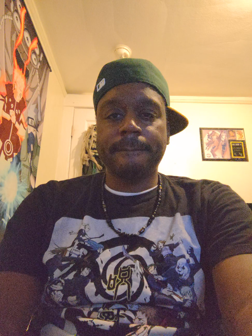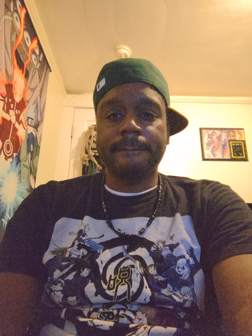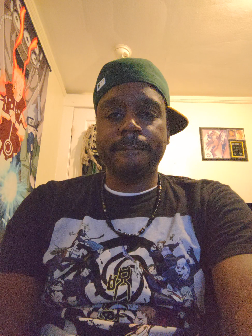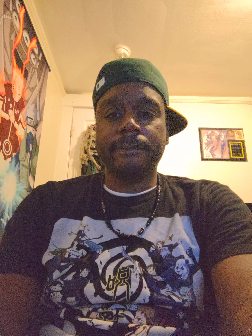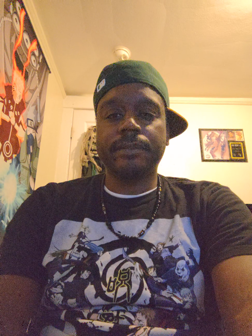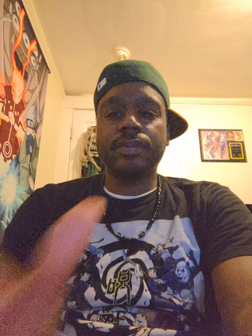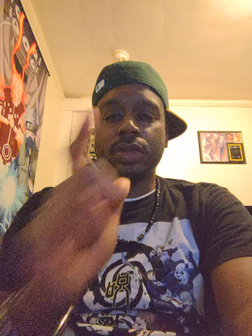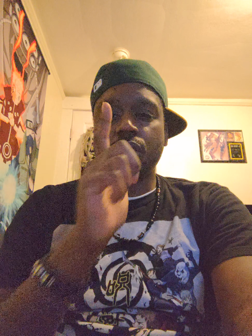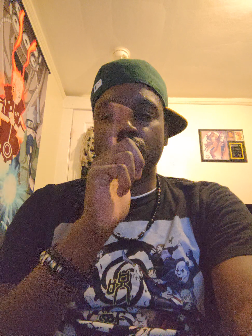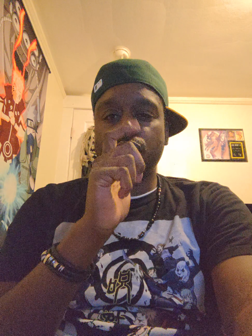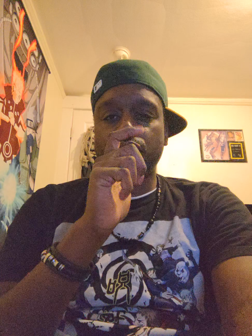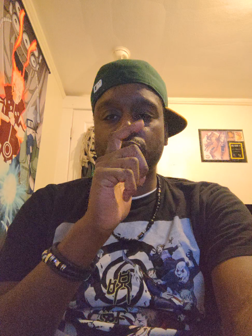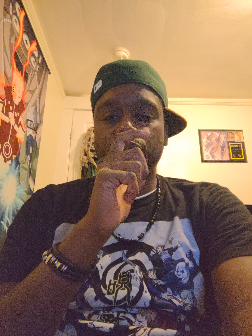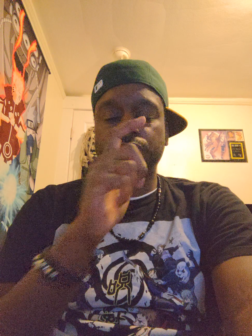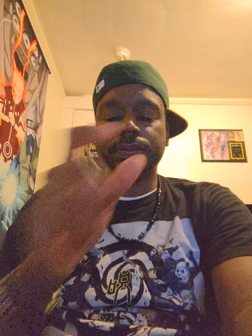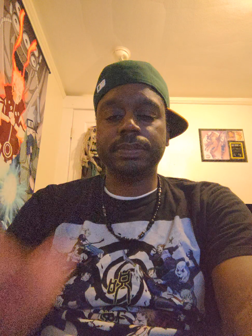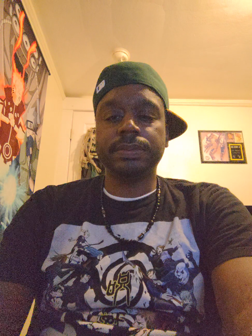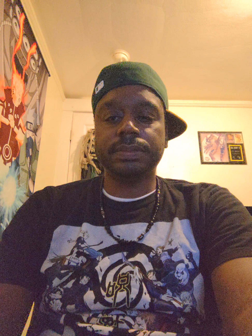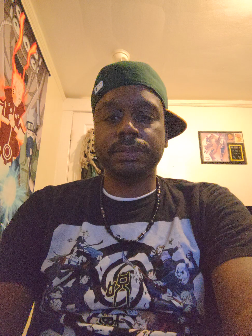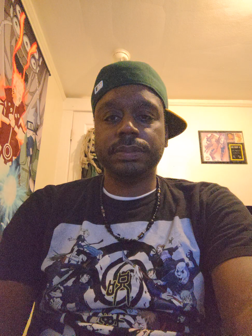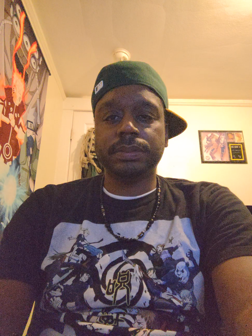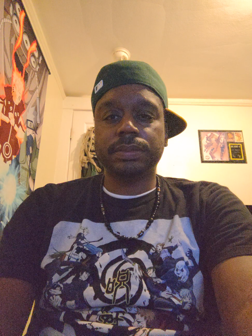who